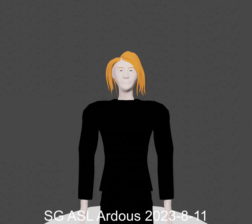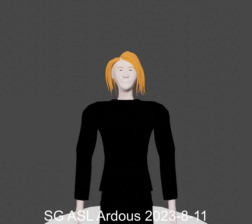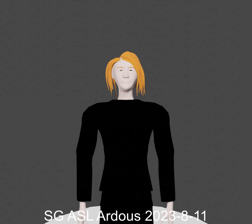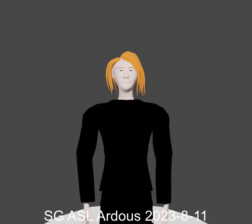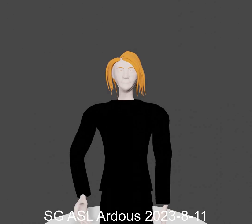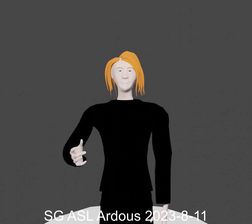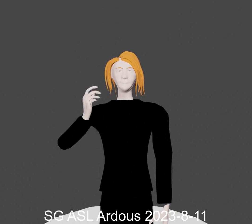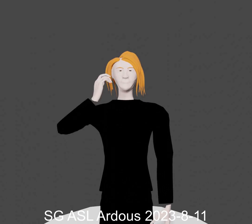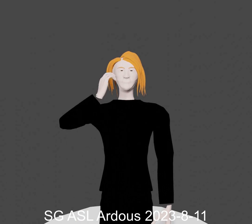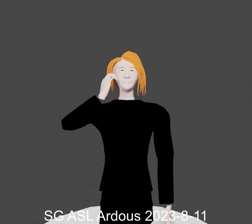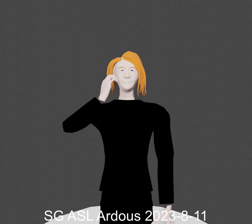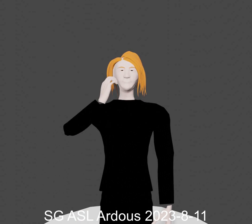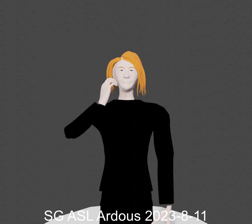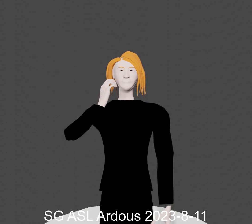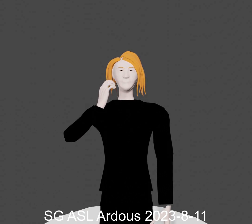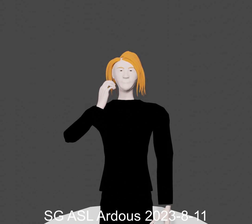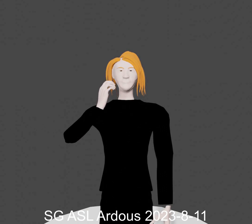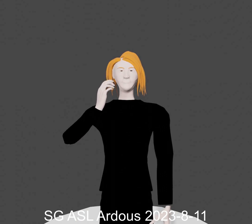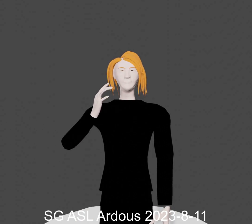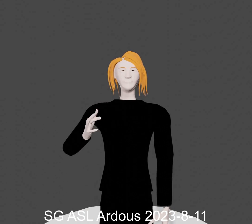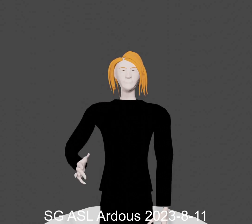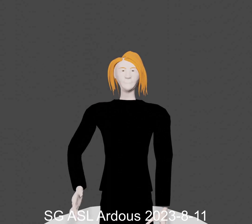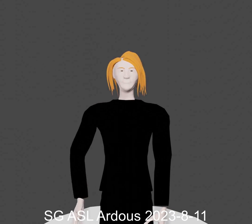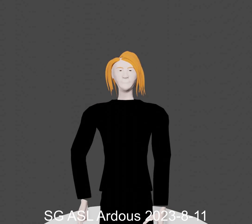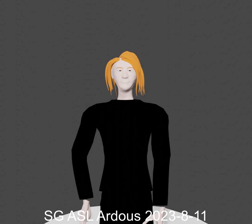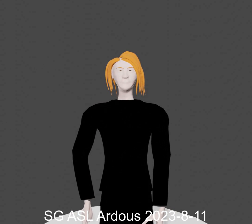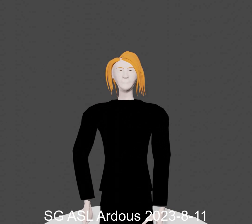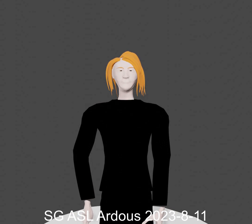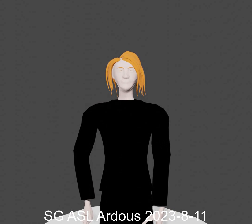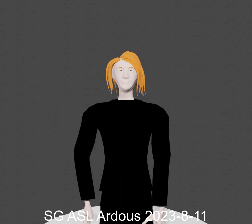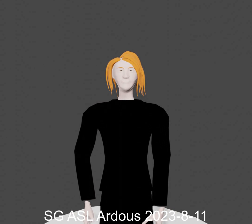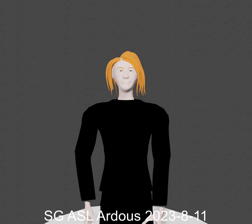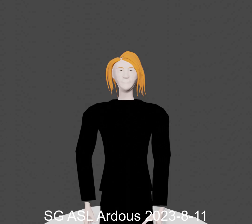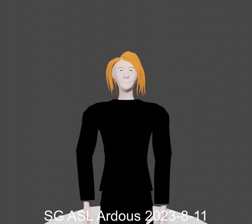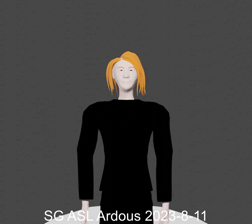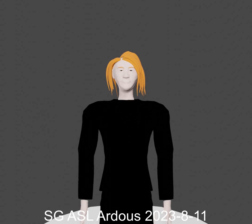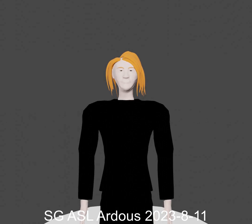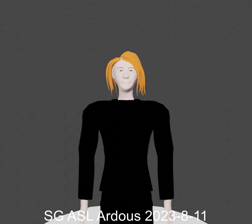Ardous